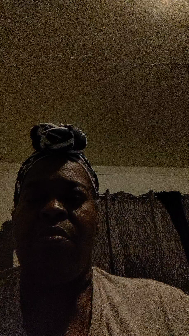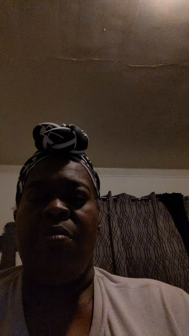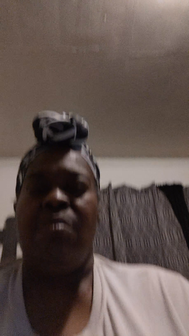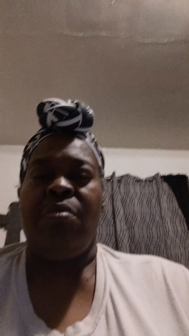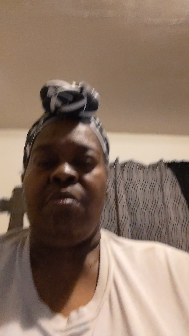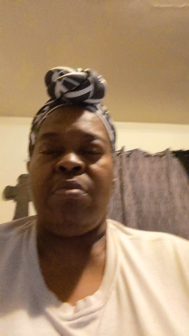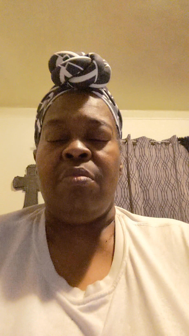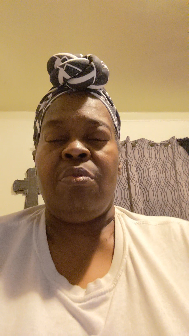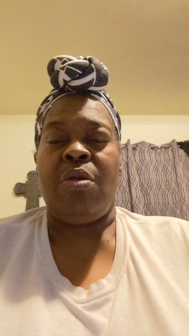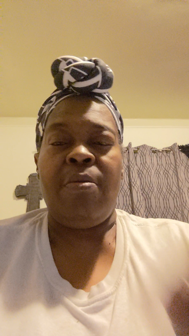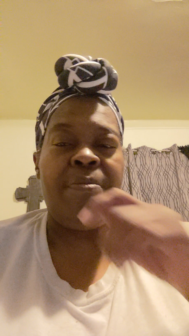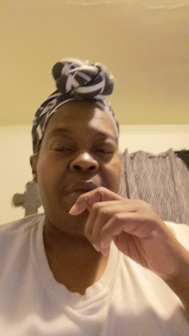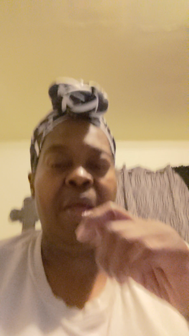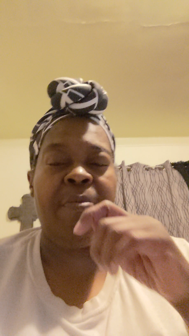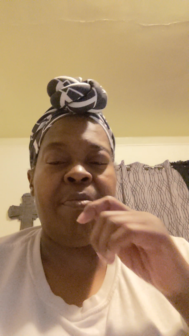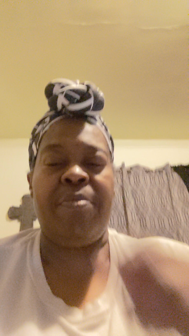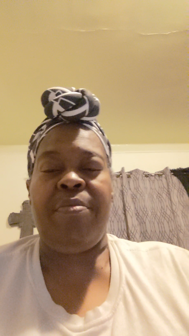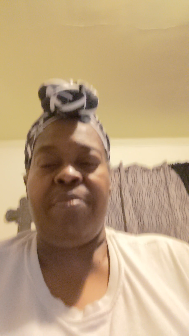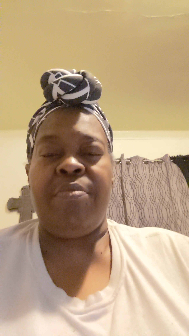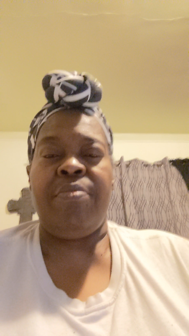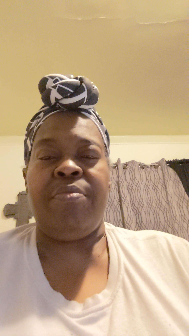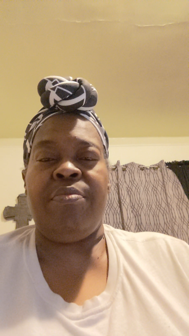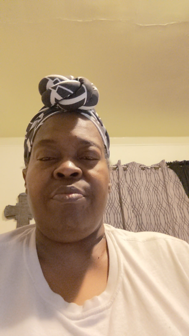popsicle